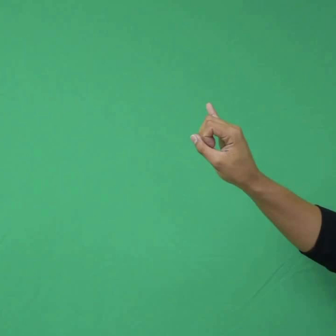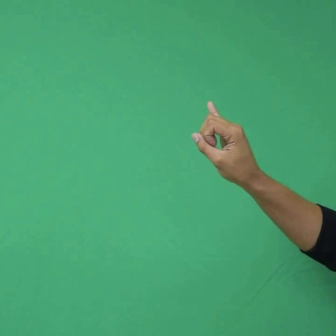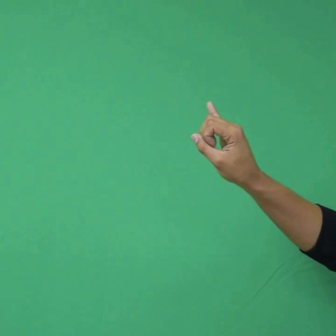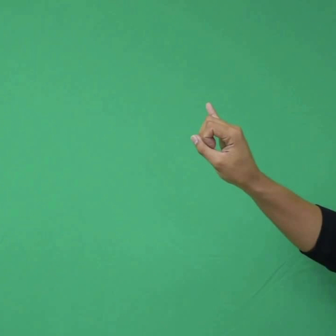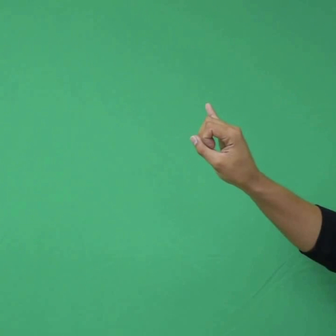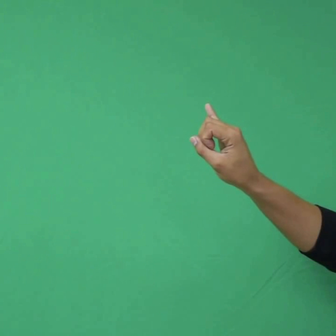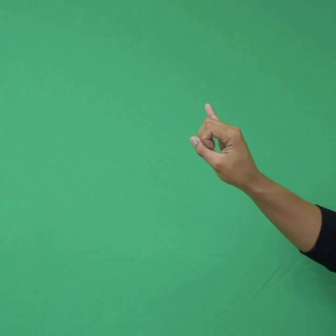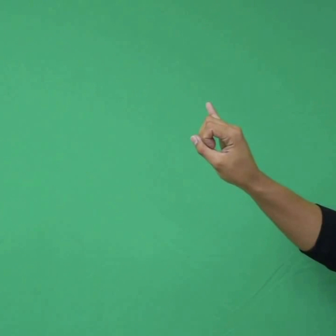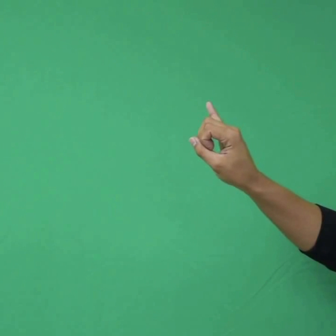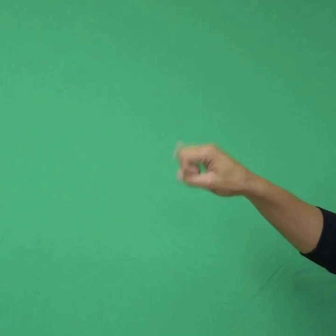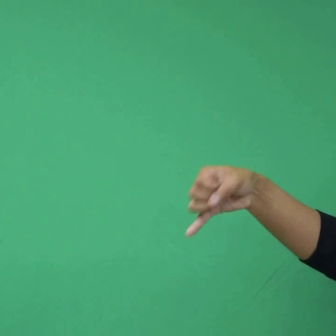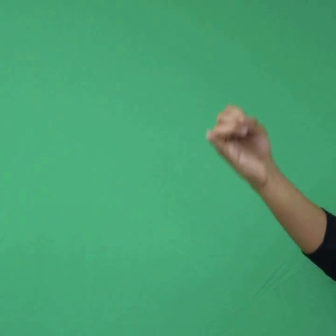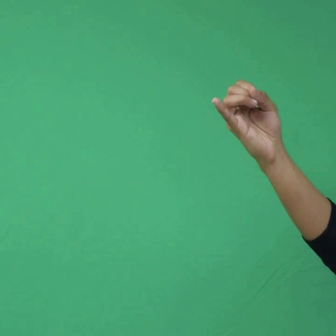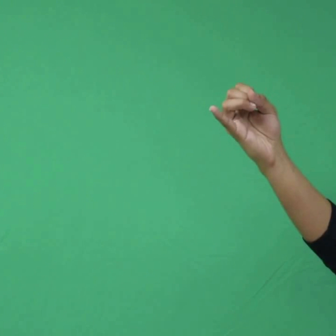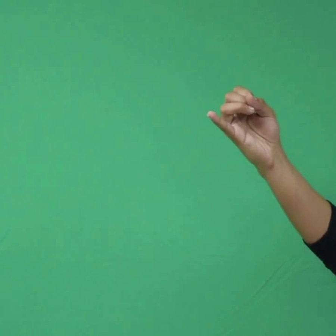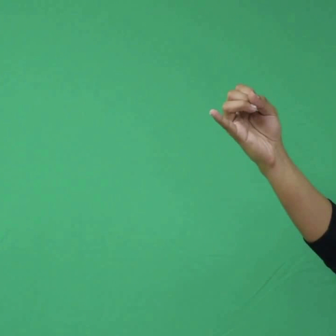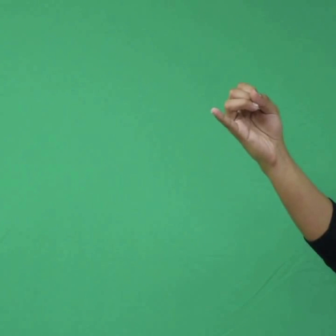J